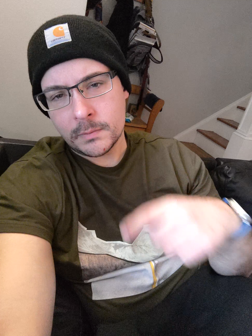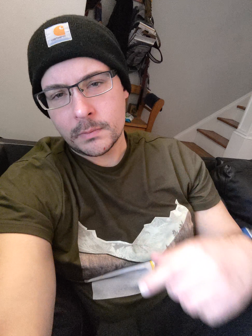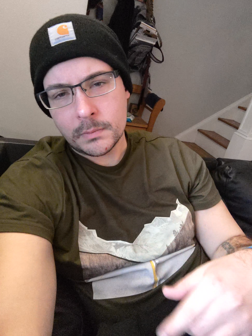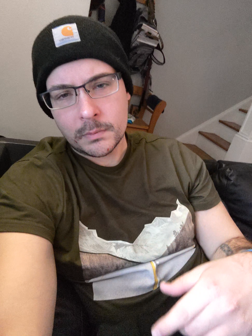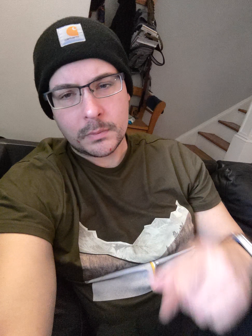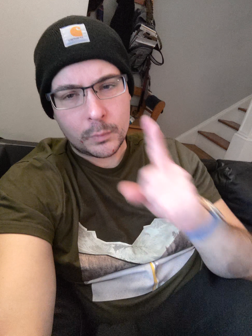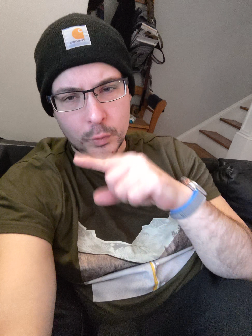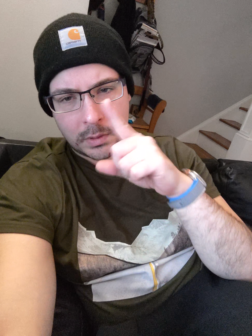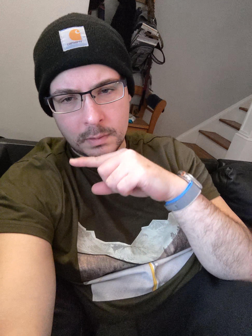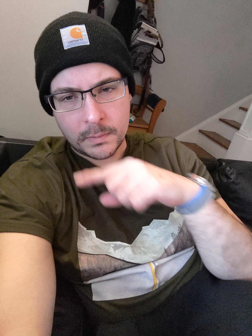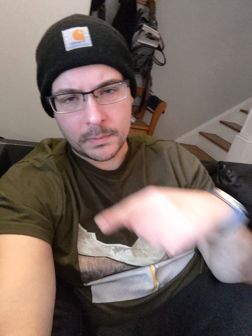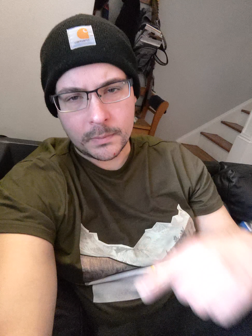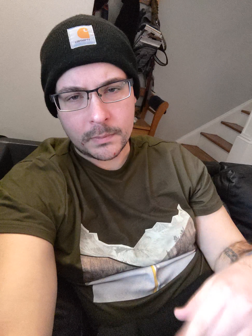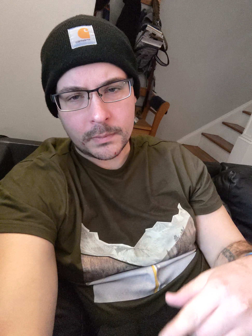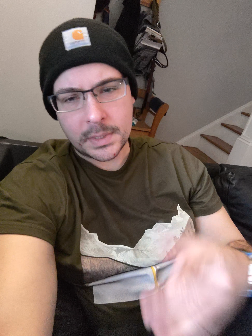pretend